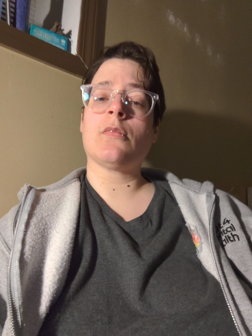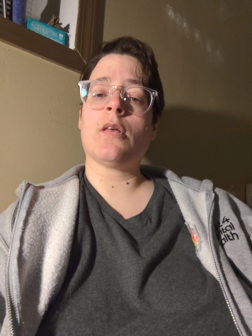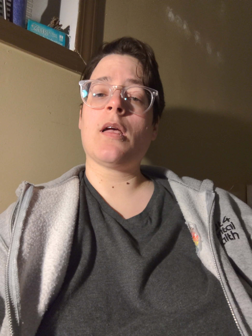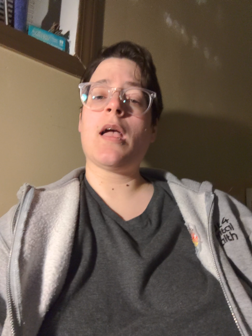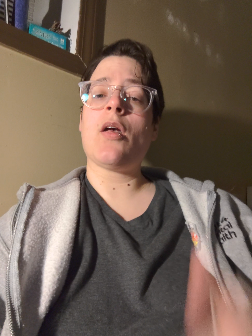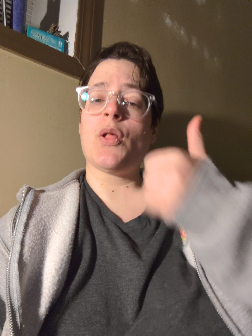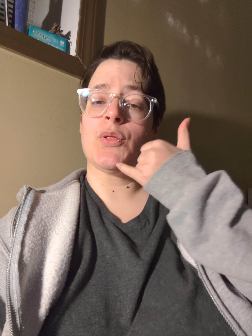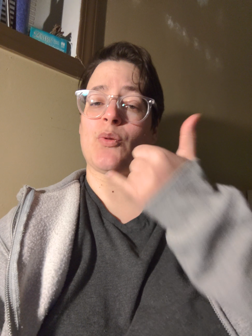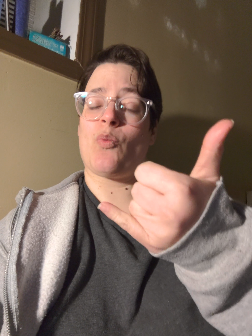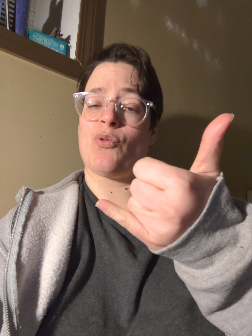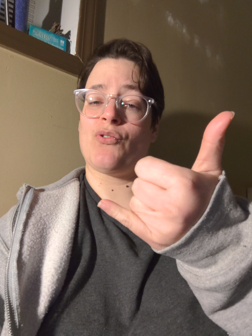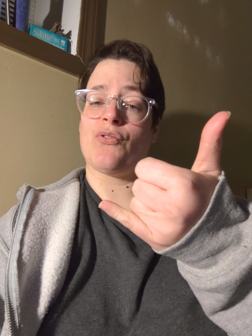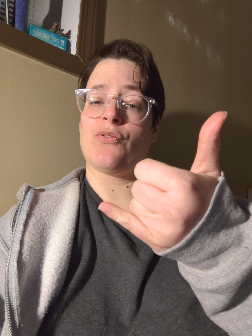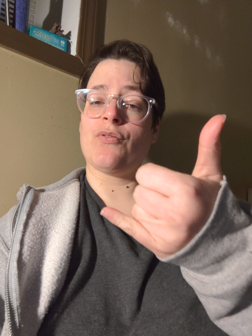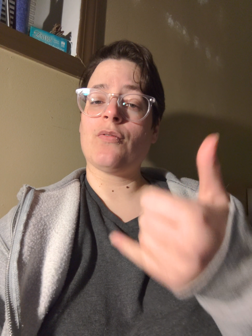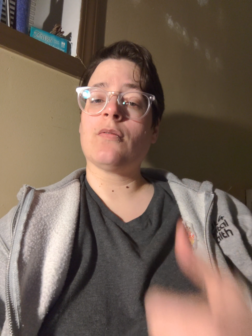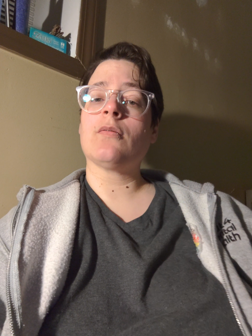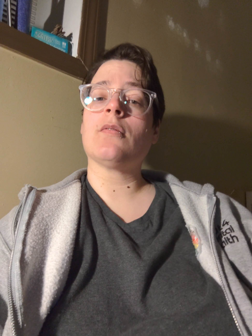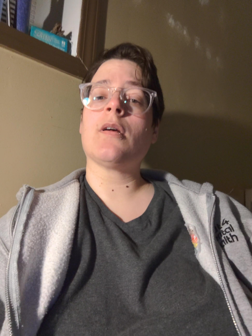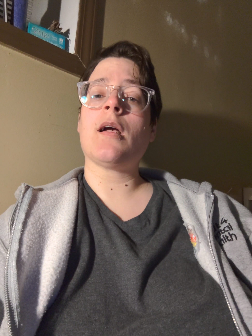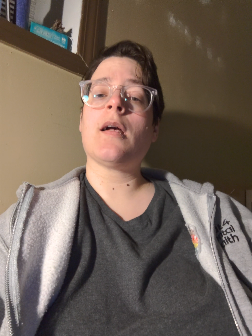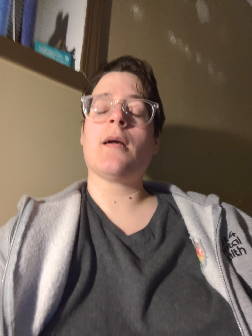call on the phone